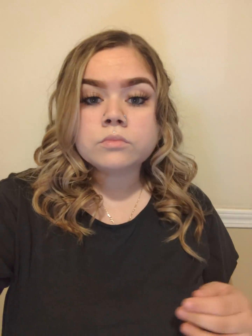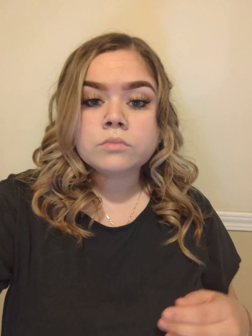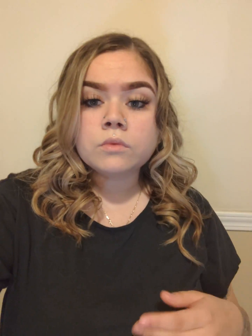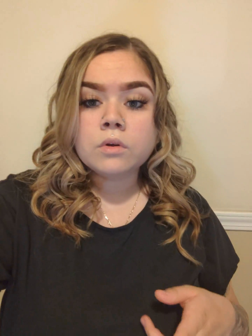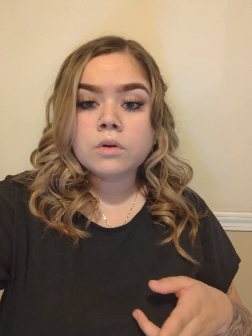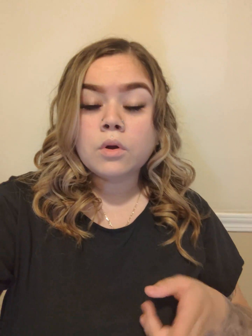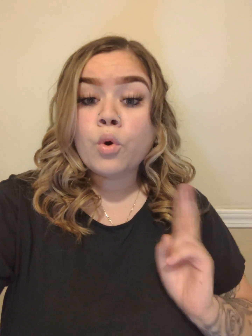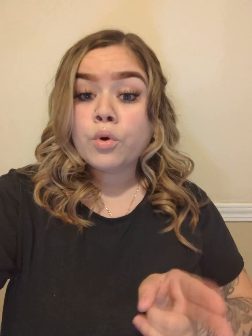hurry